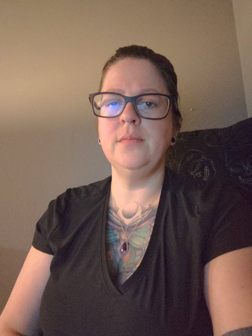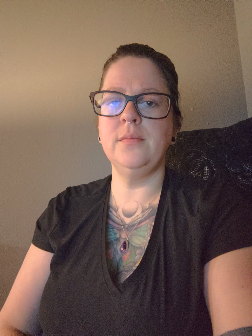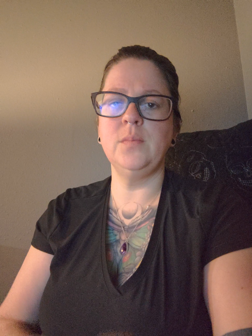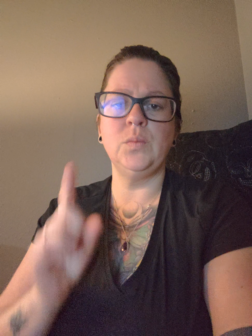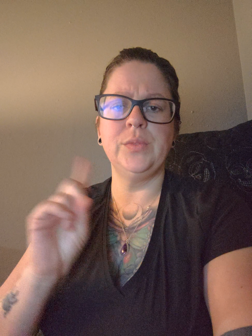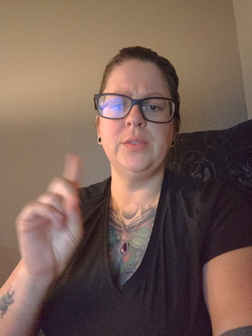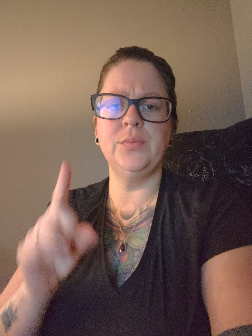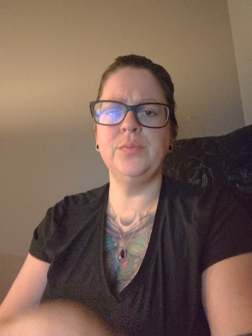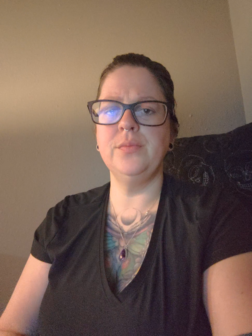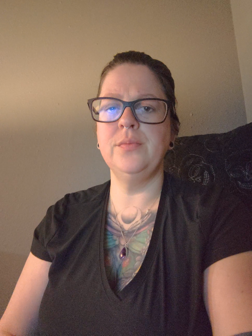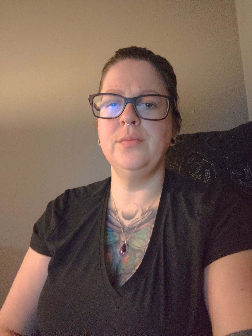where